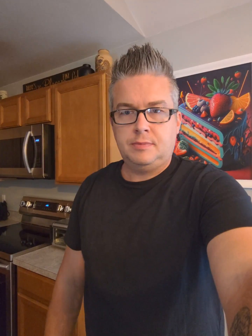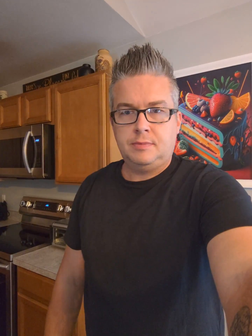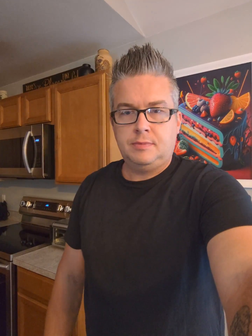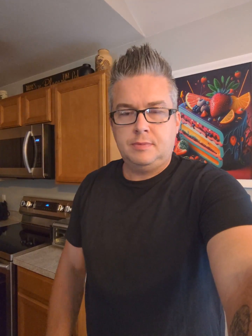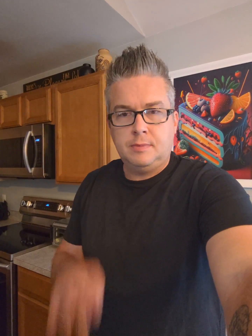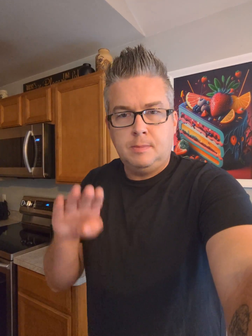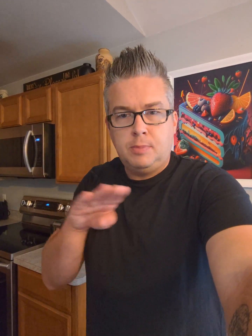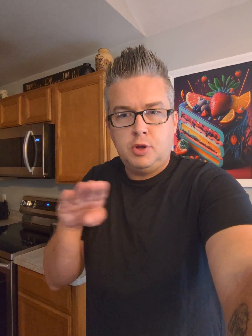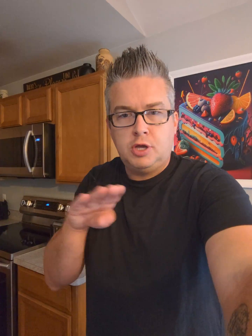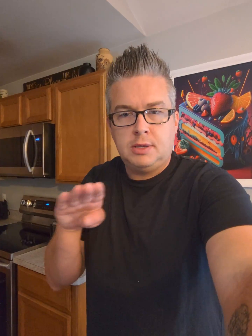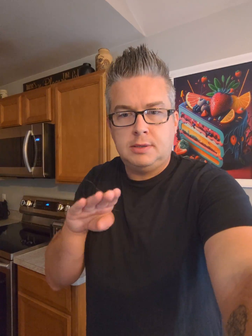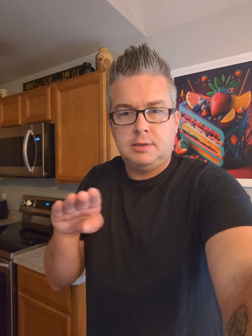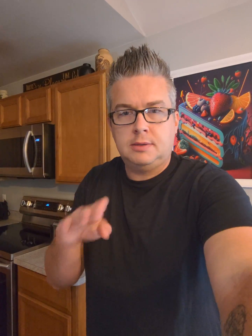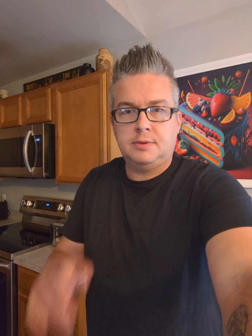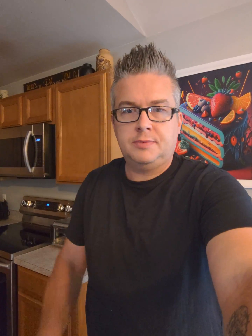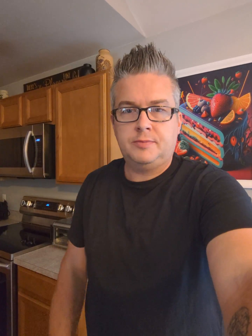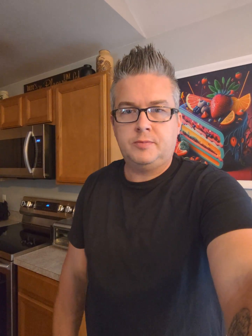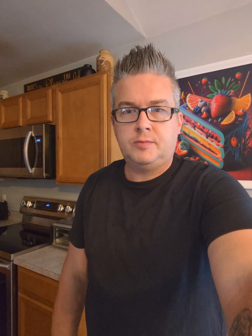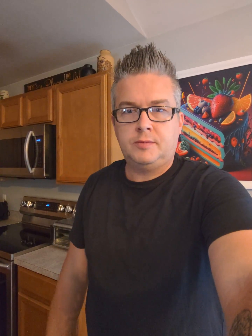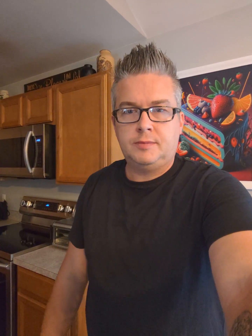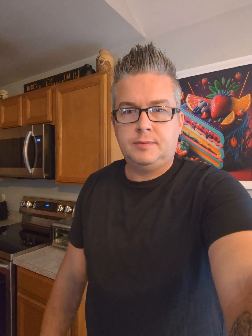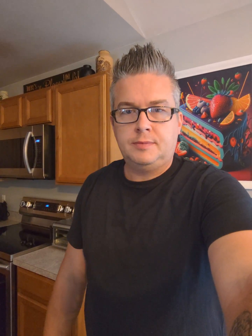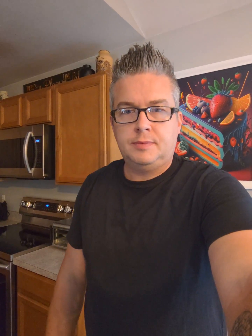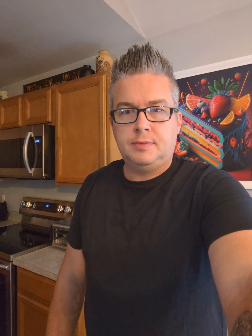boots